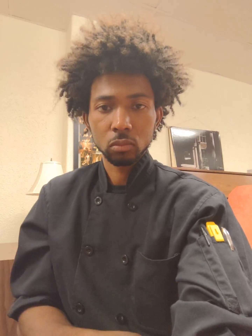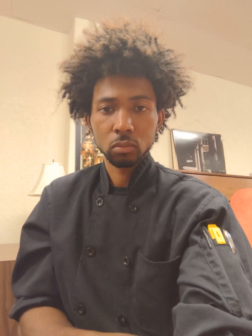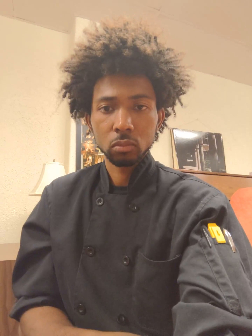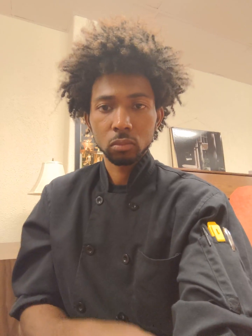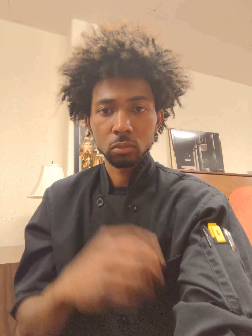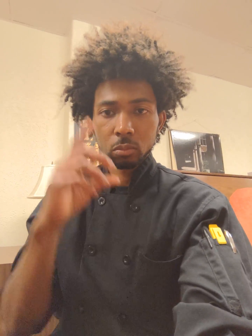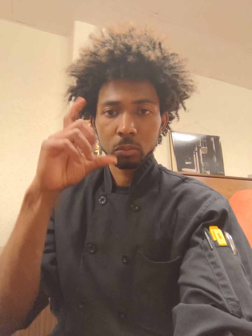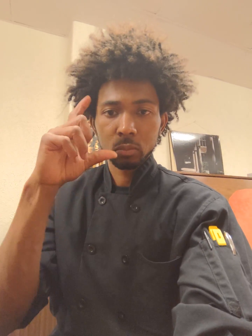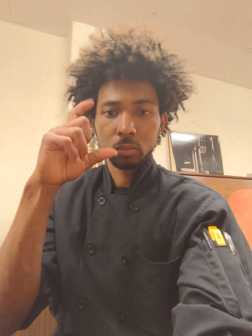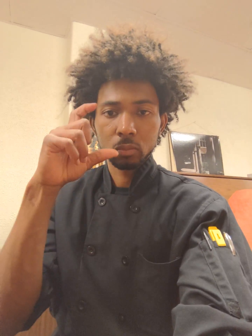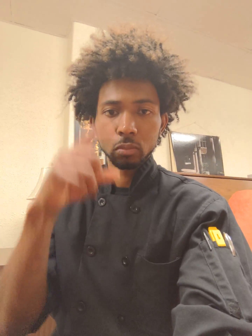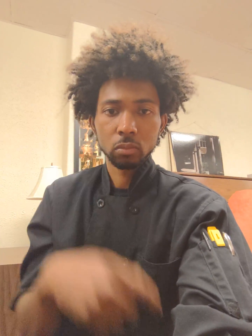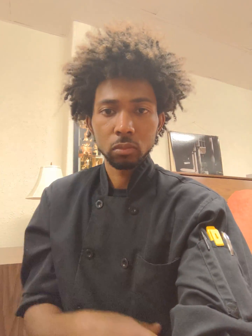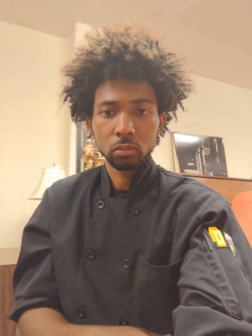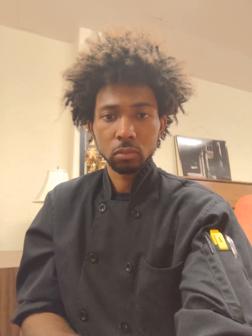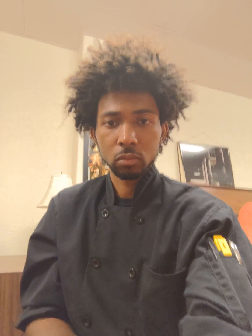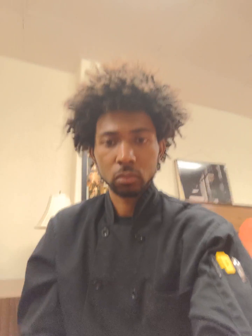camera